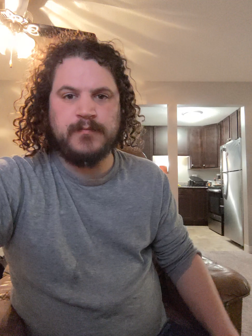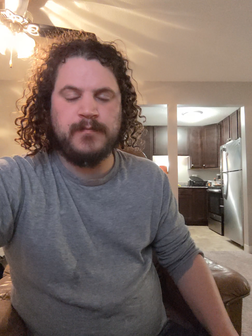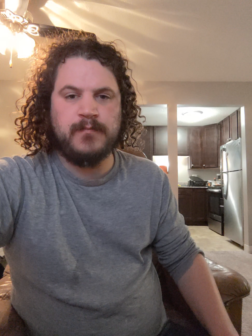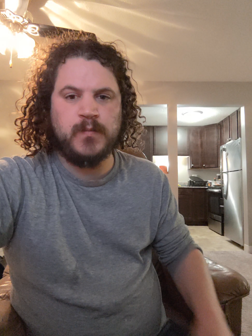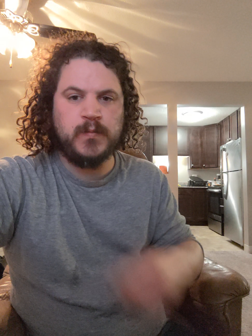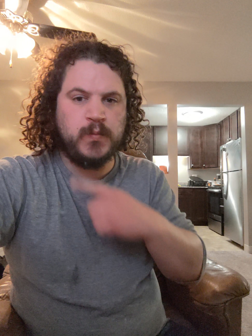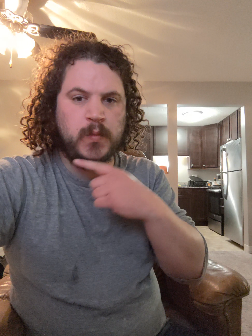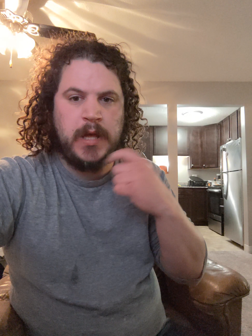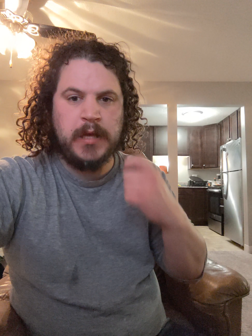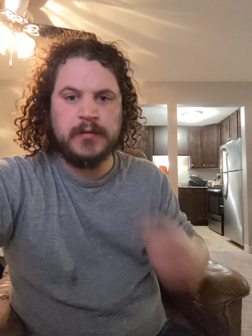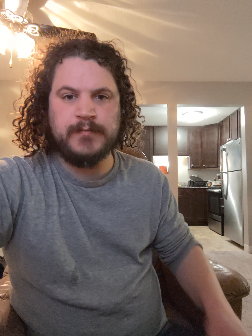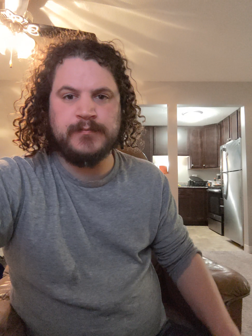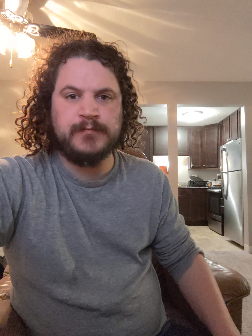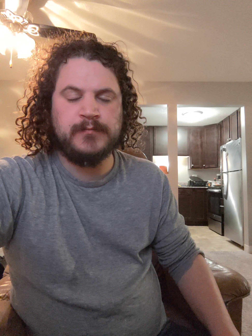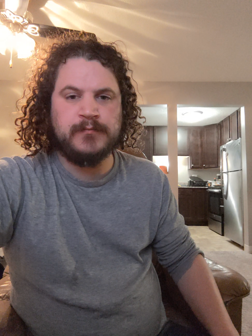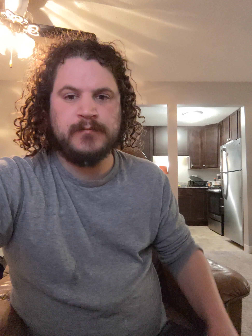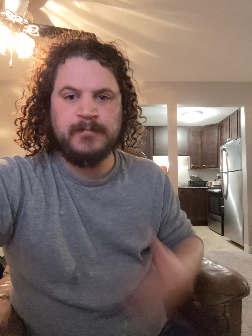dry